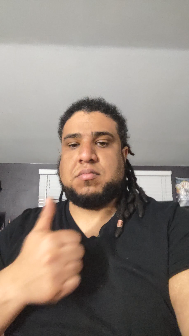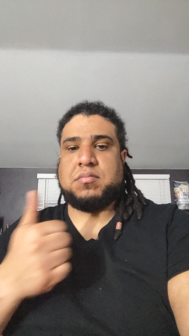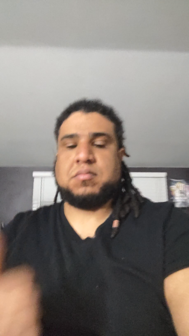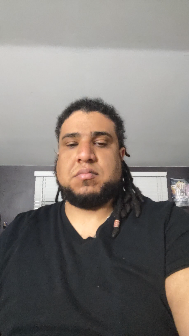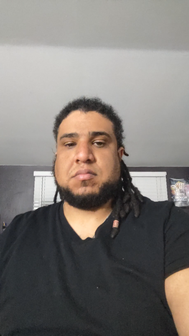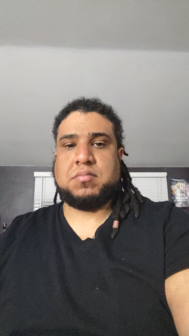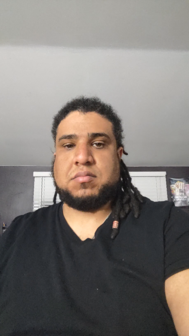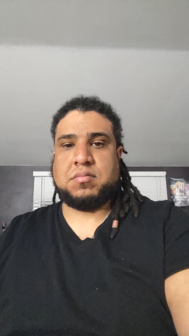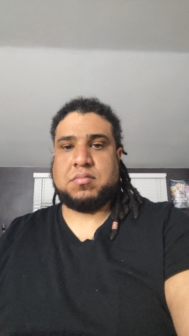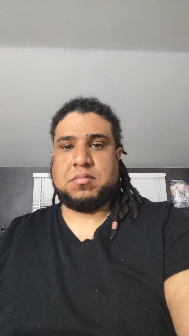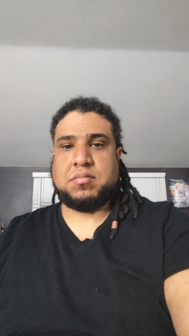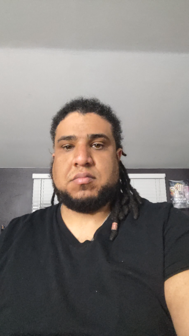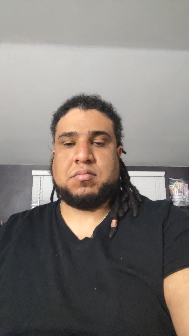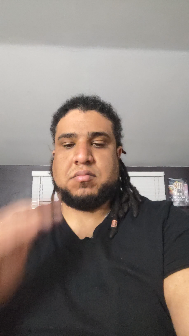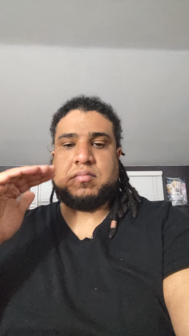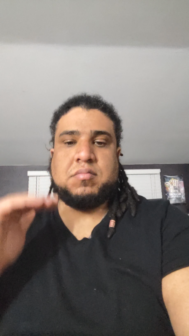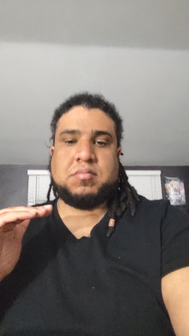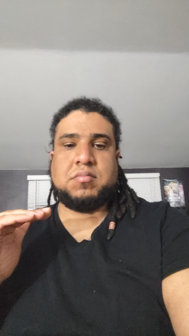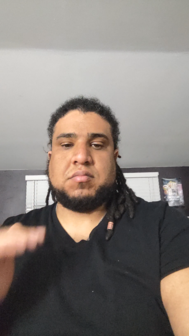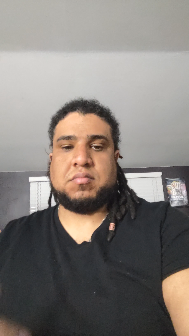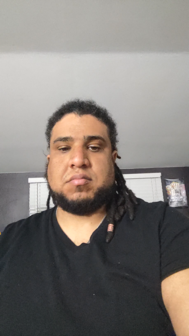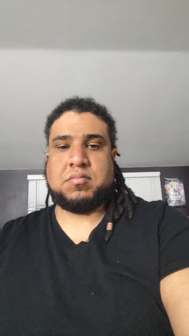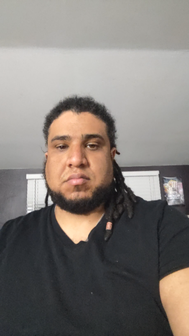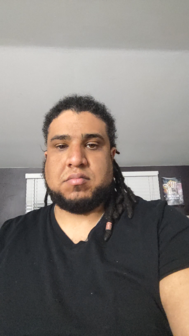little